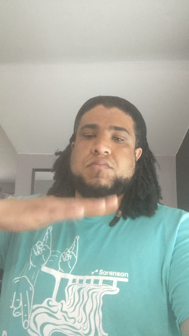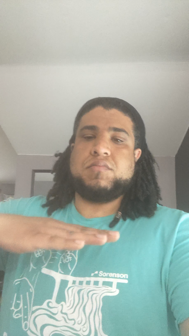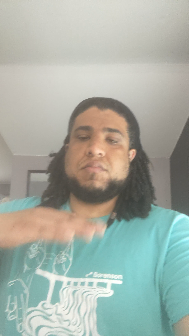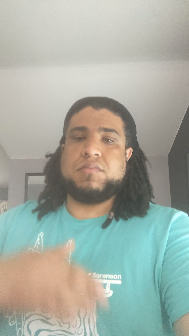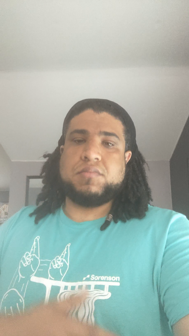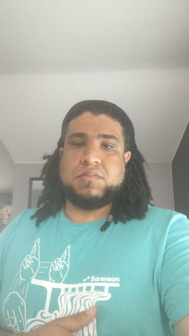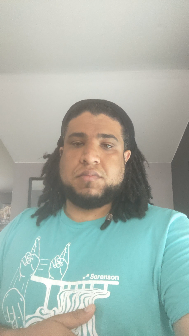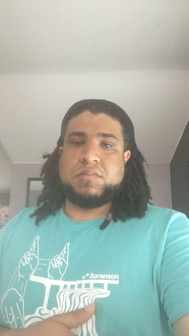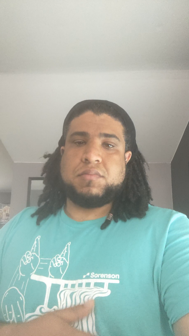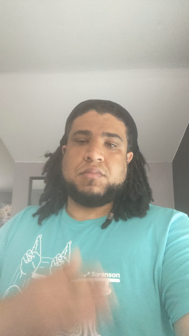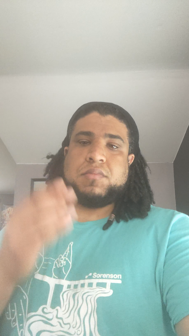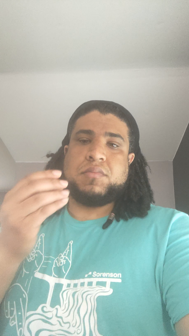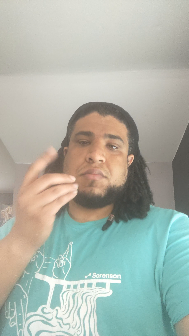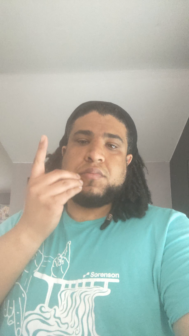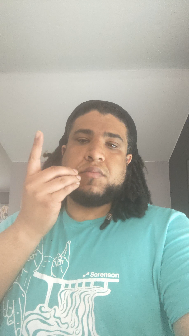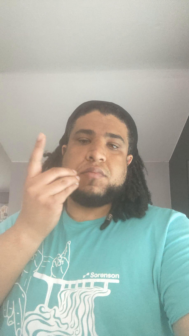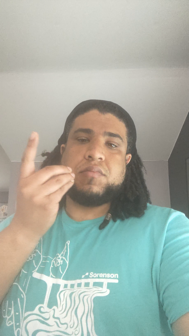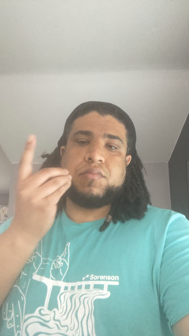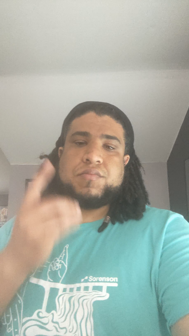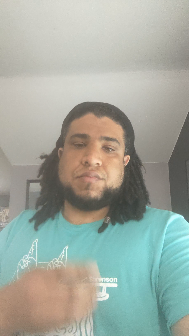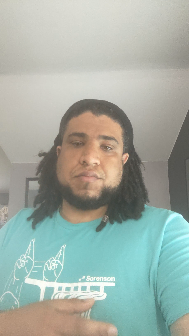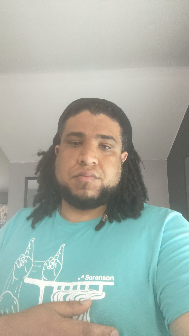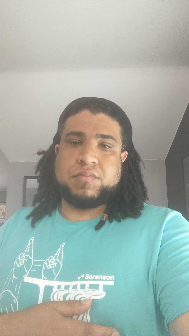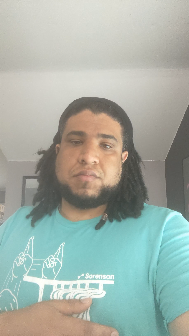dinner